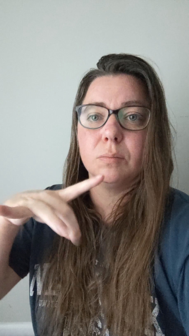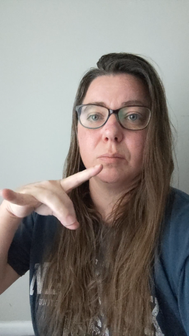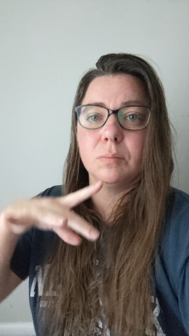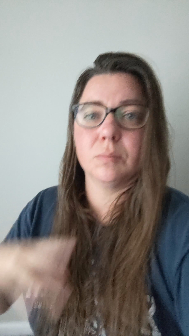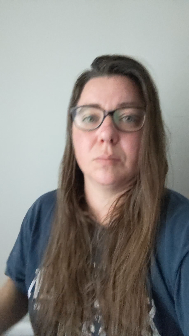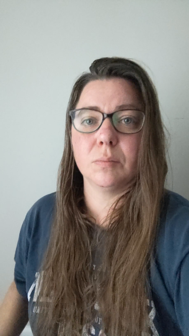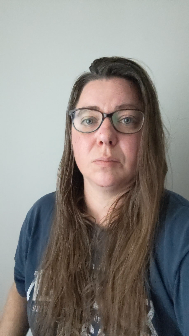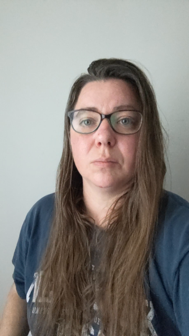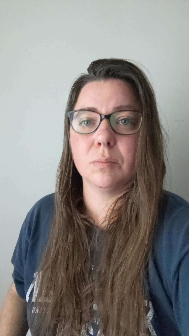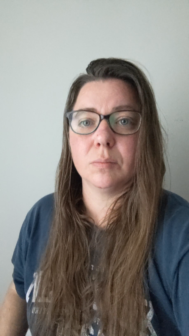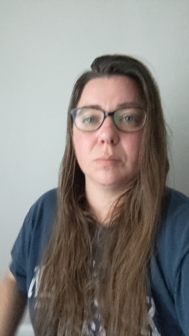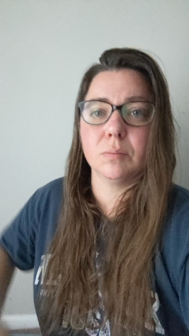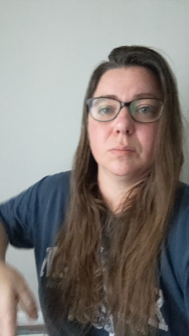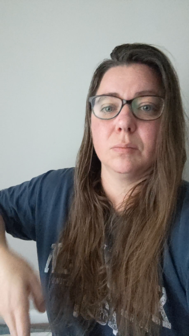kick